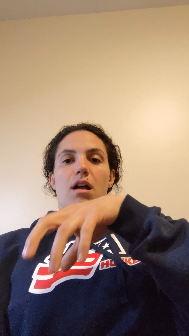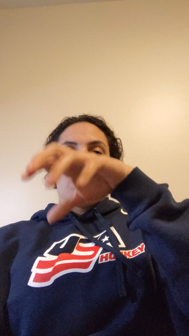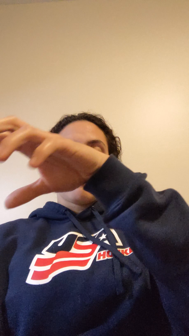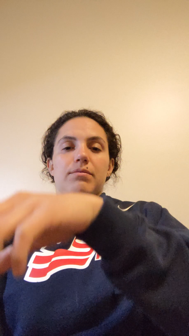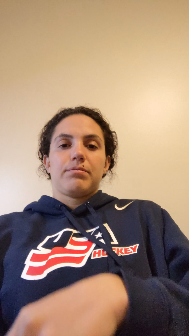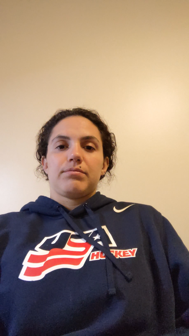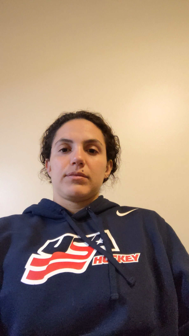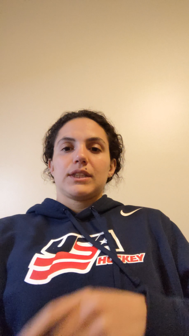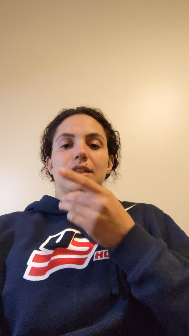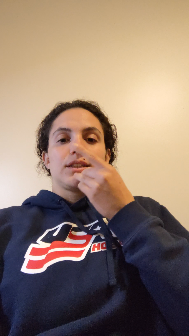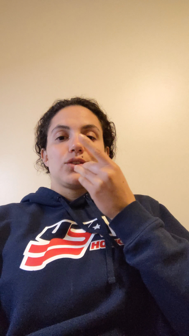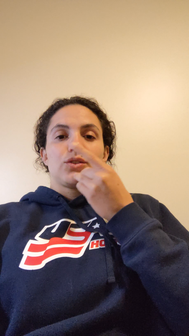dinner